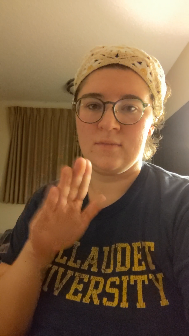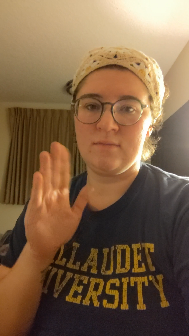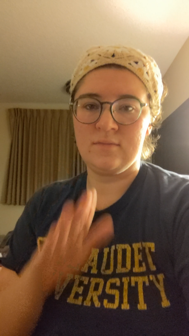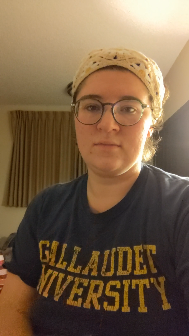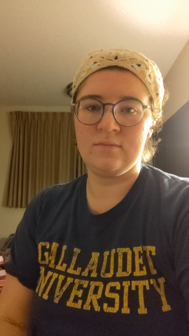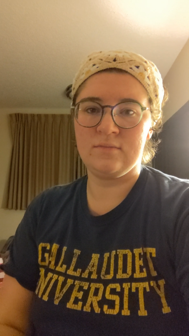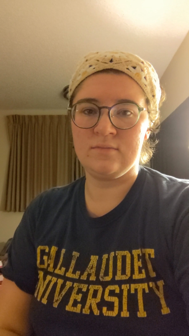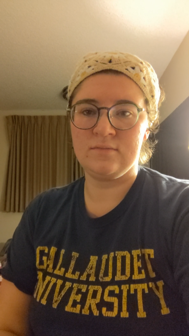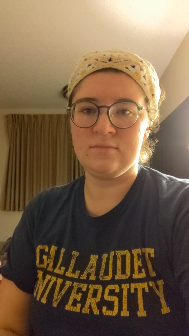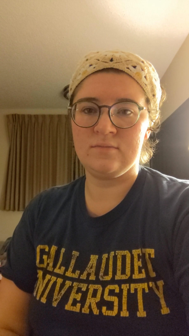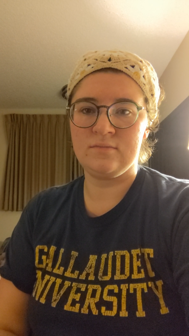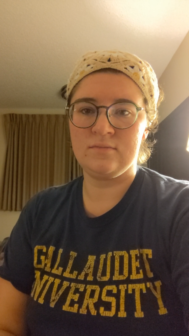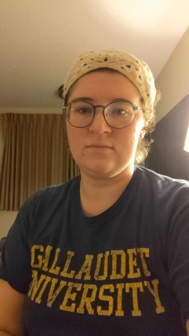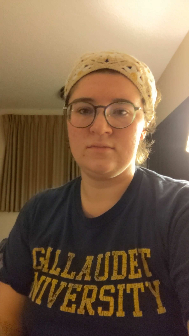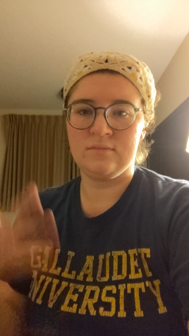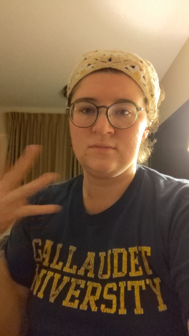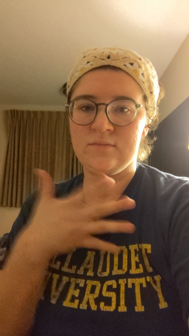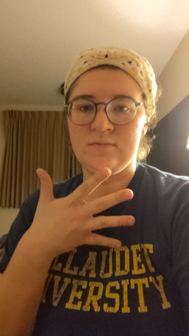scared